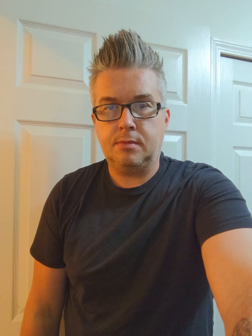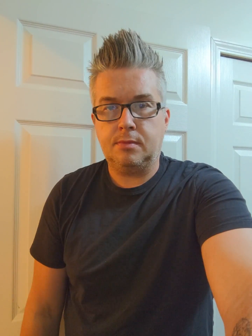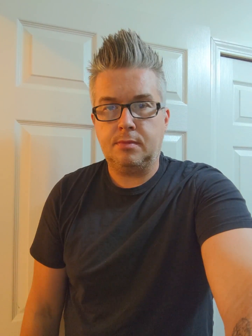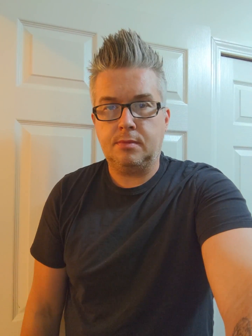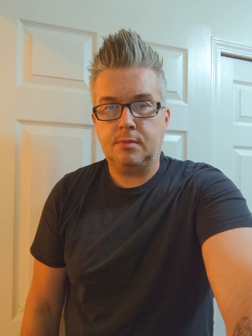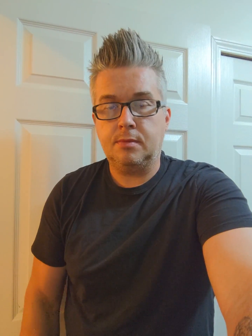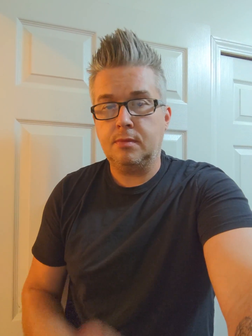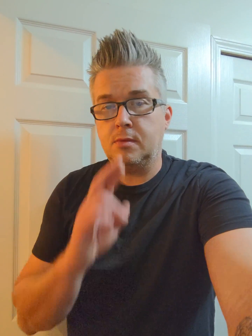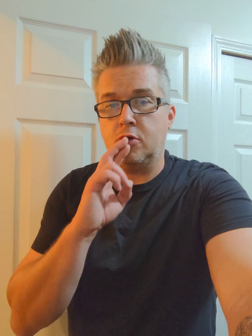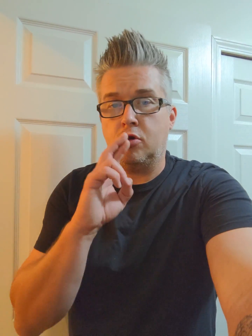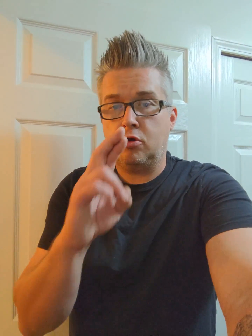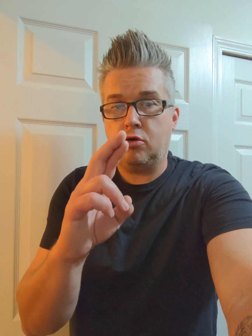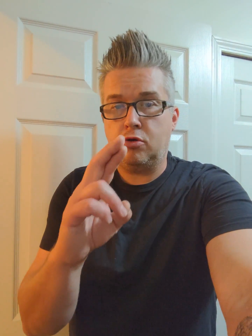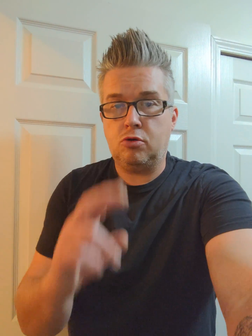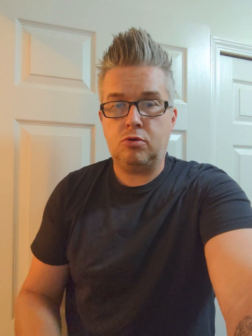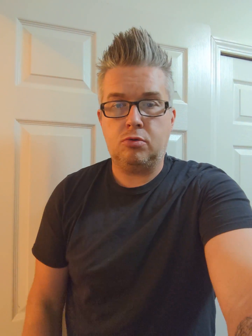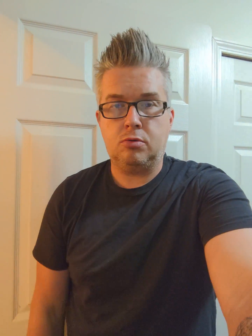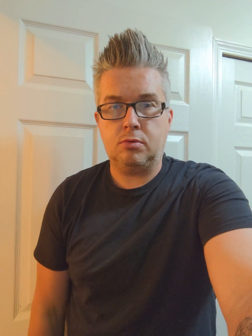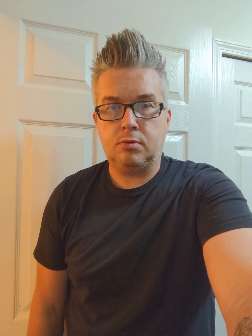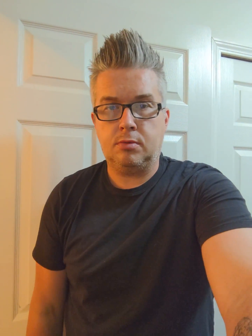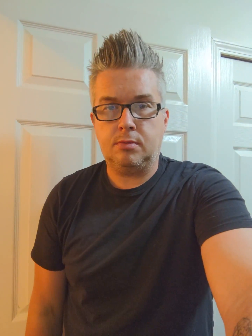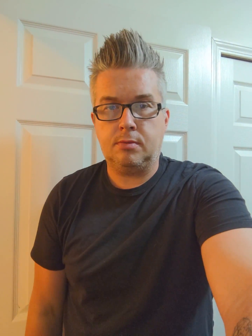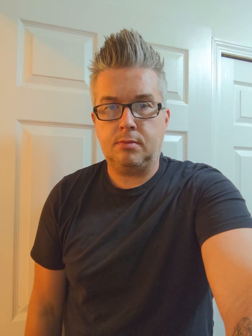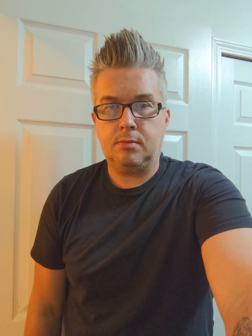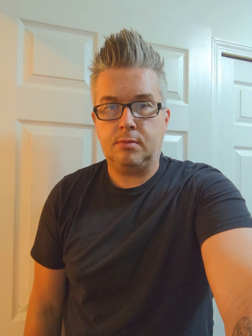are